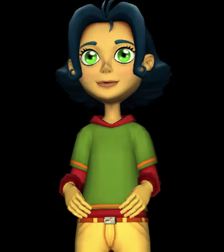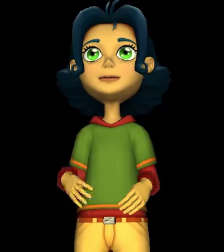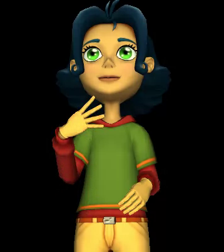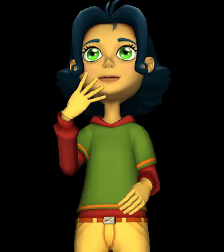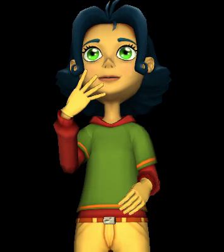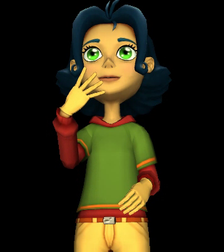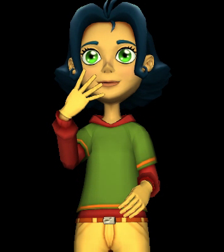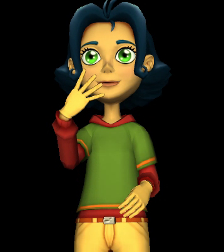4